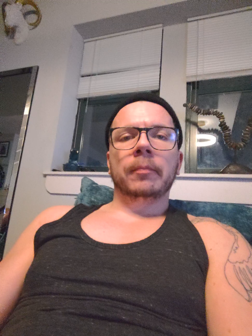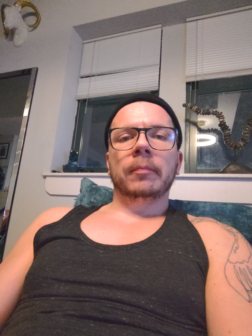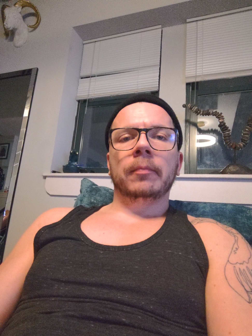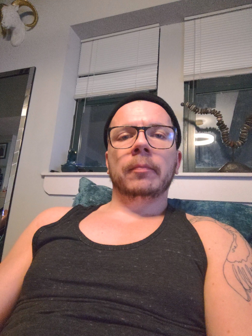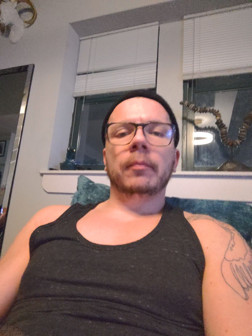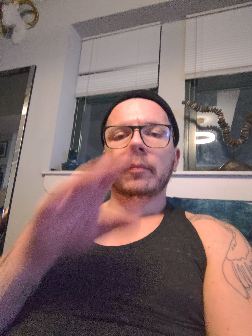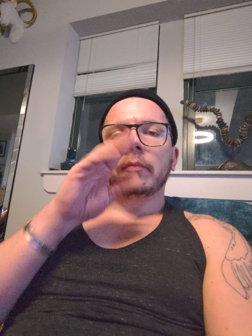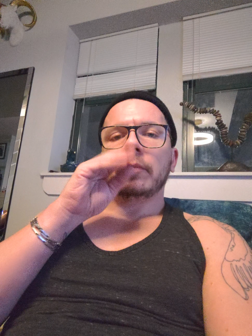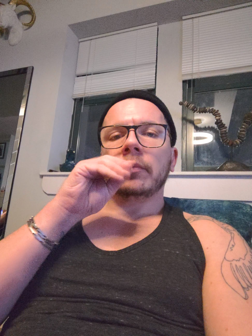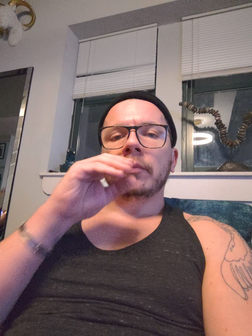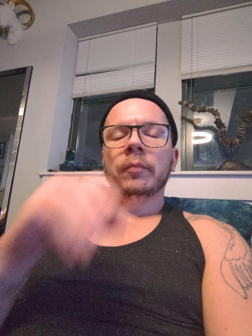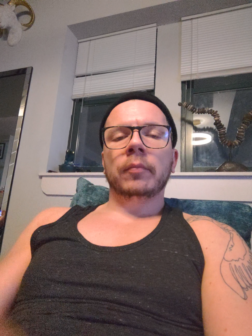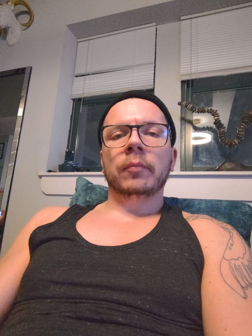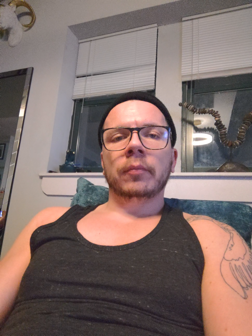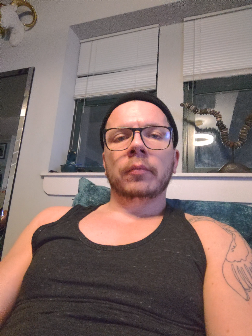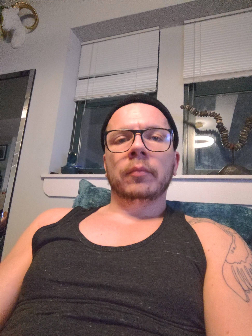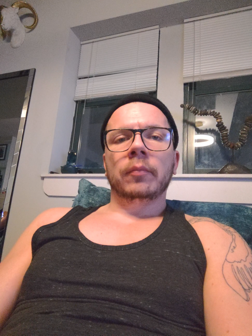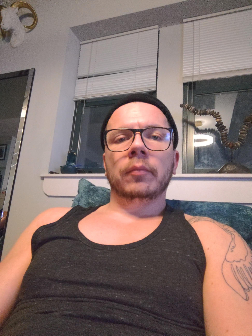duck